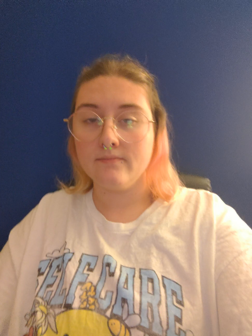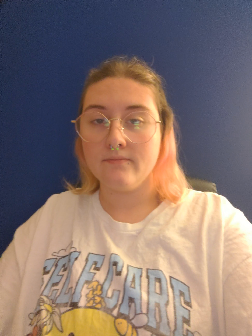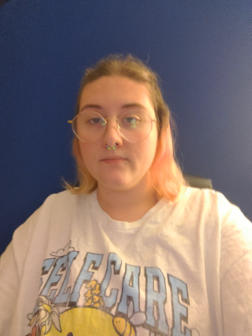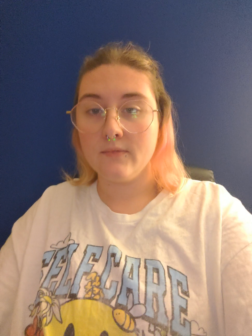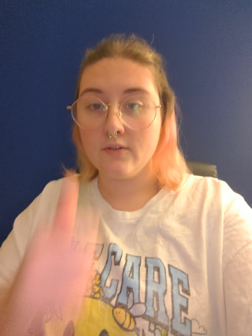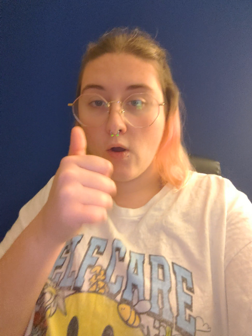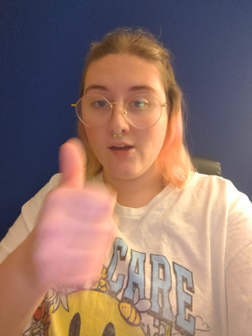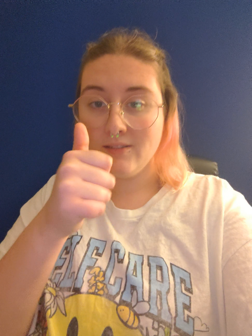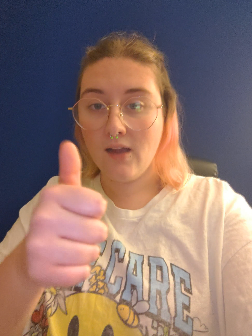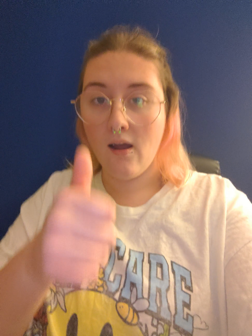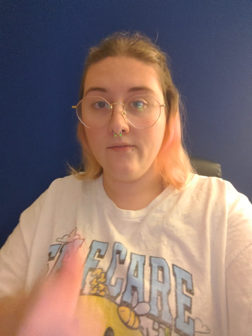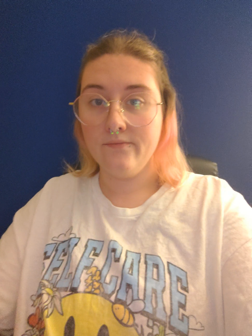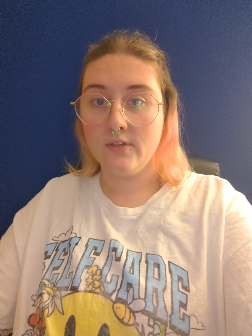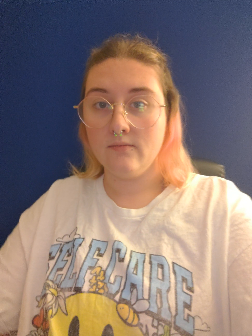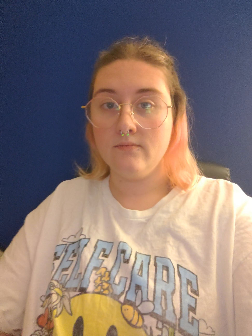yourself